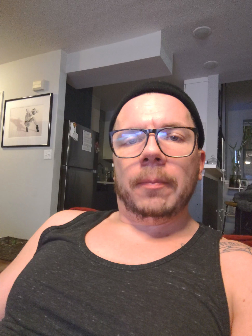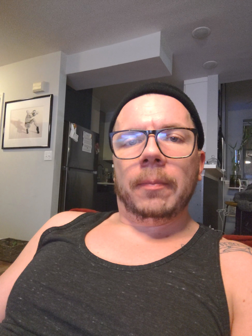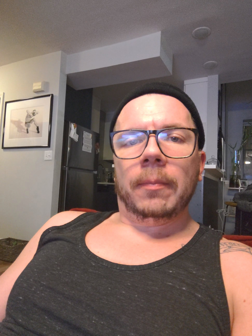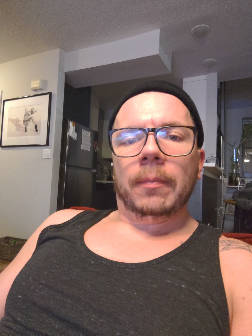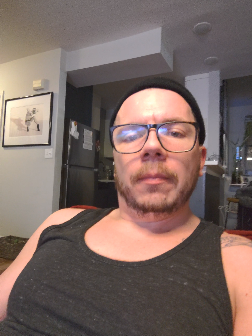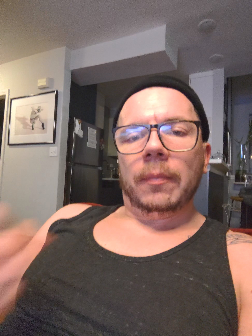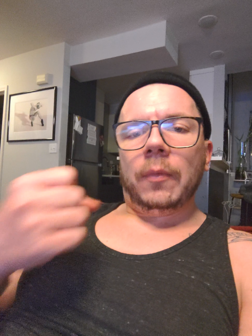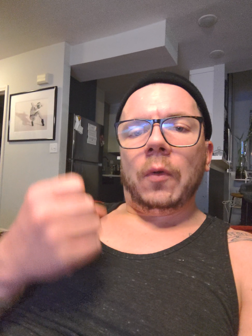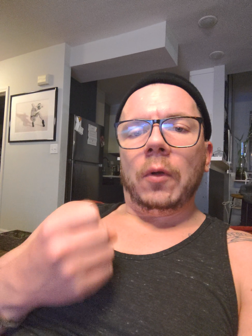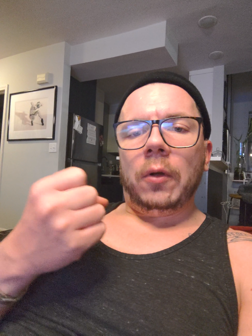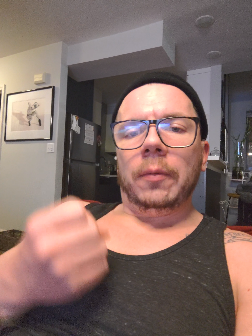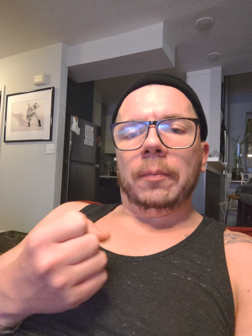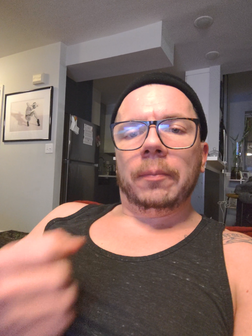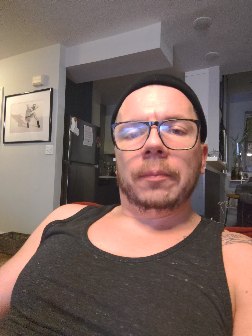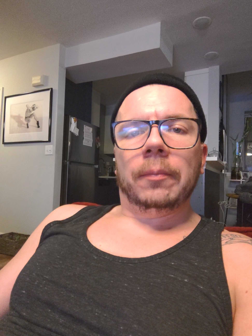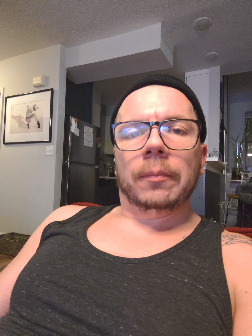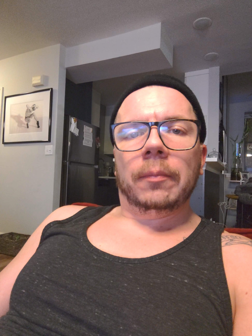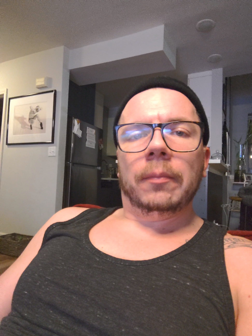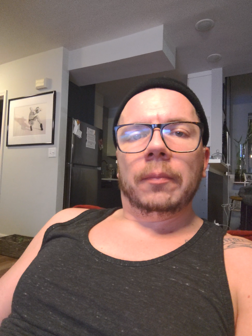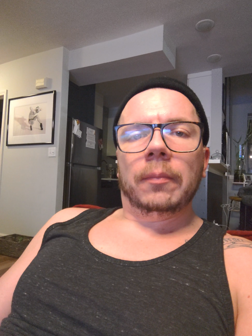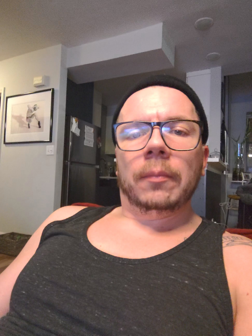car